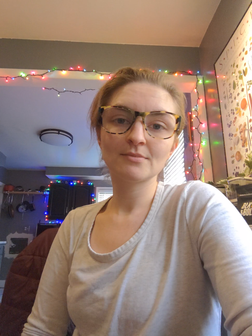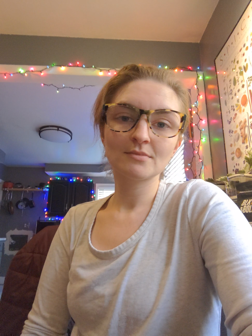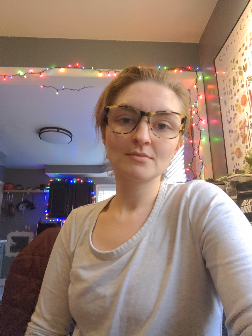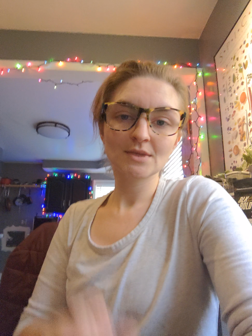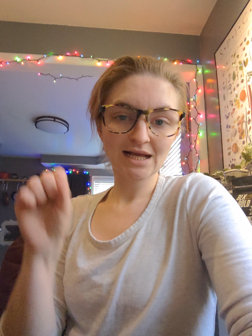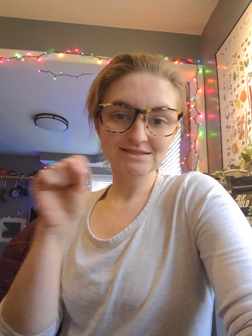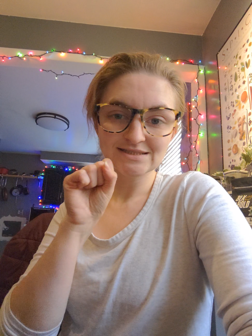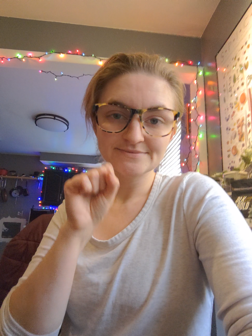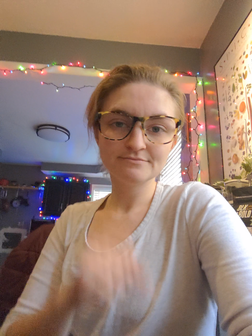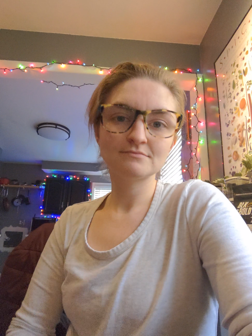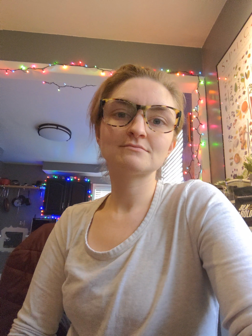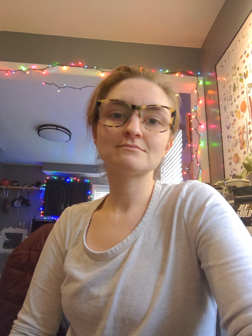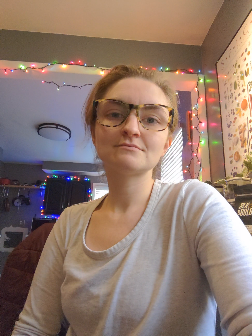carrot